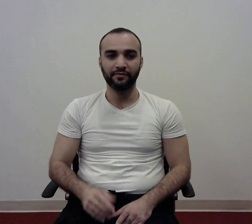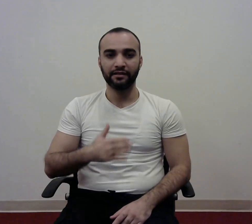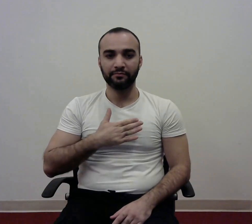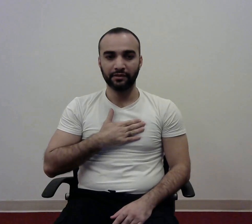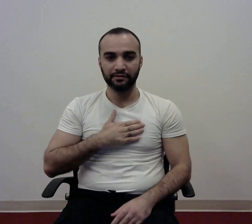mən